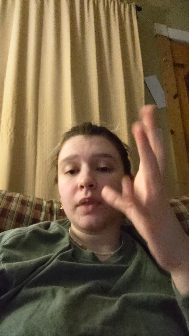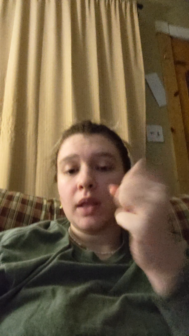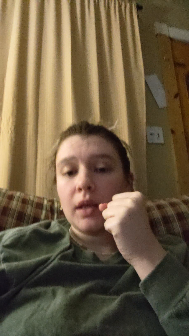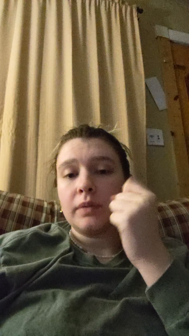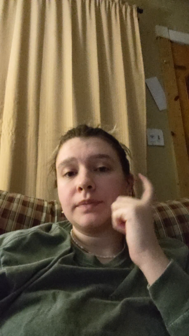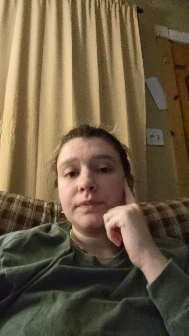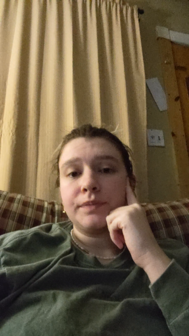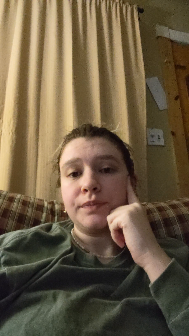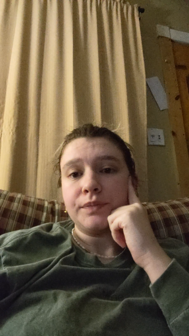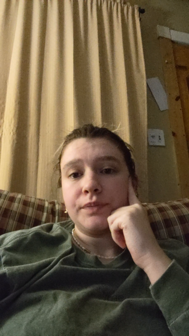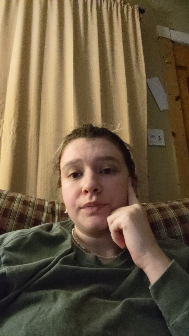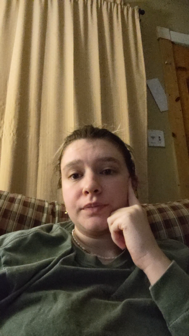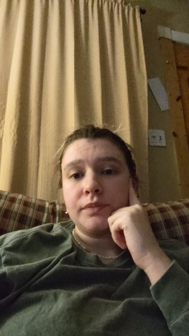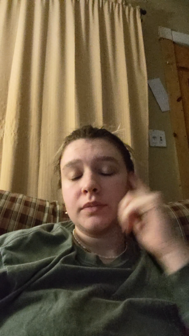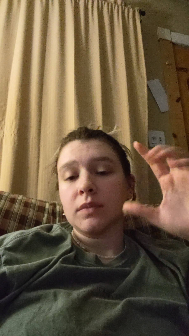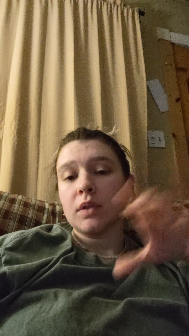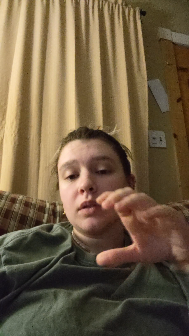does